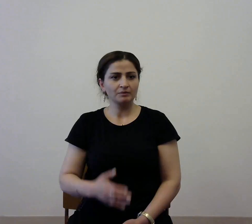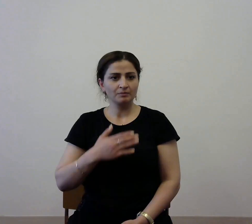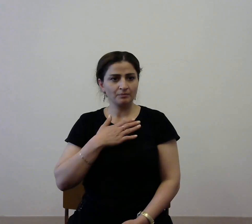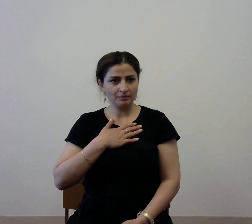mən